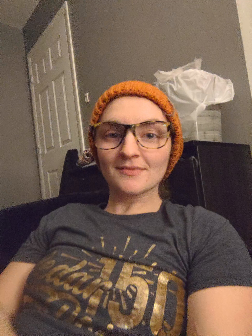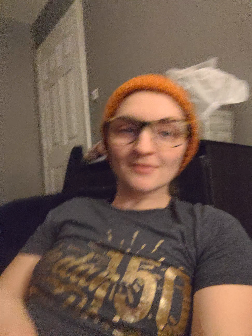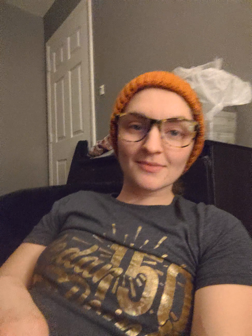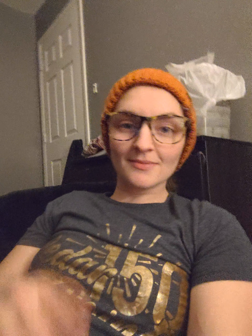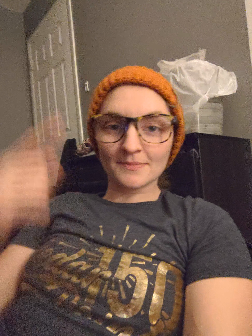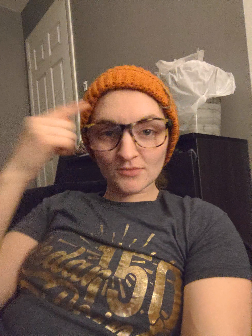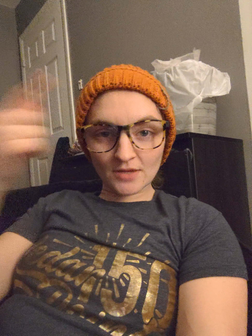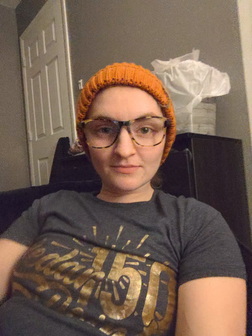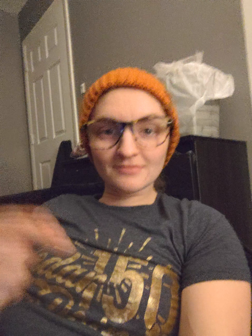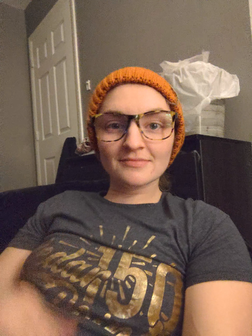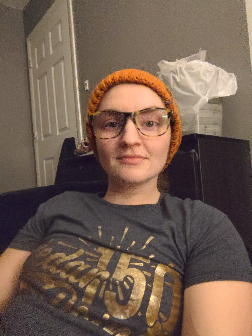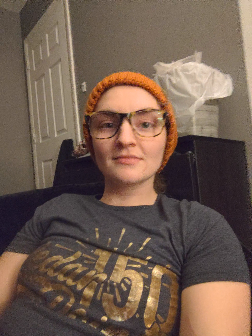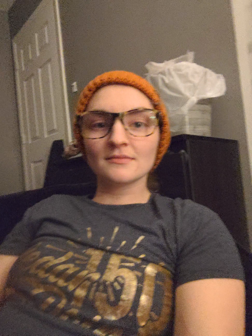penny